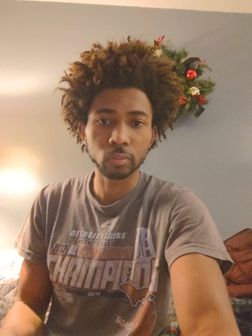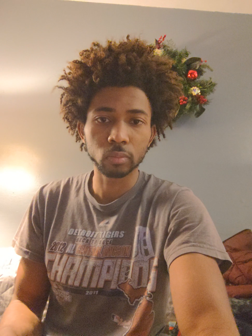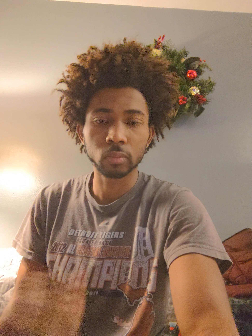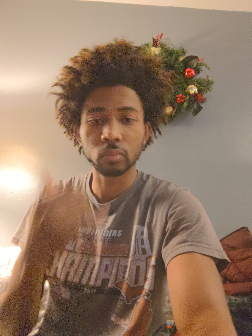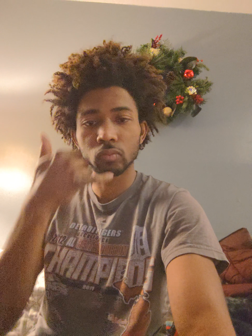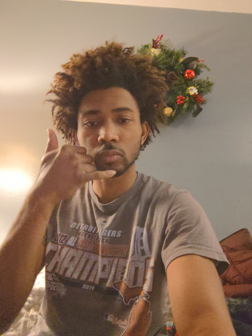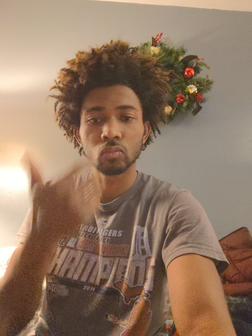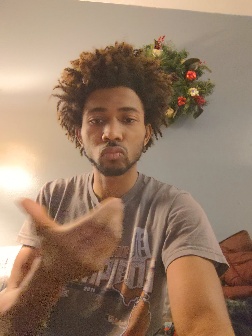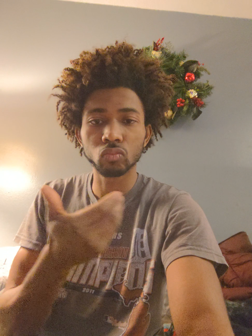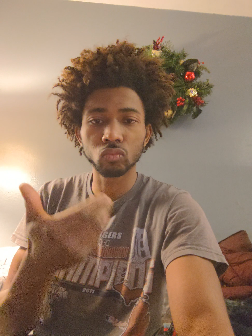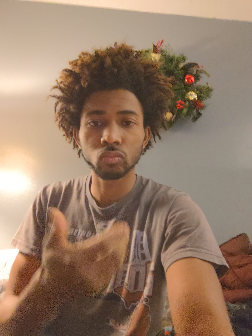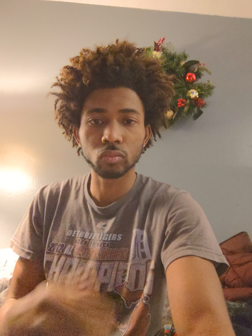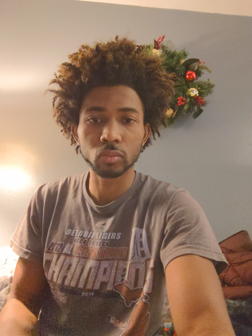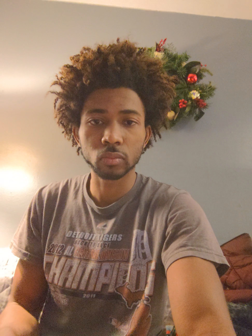call on the phone